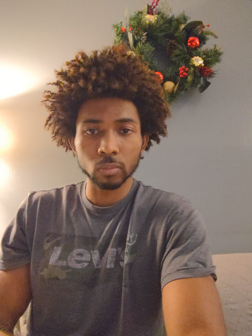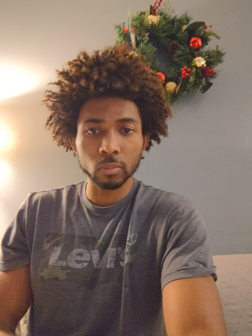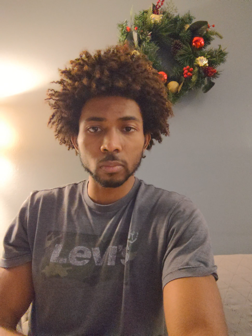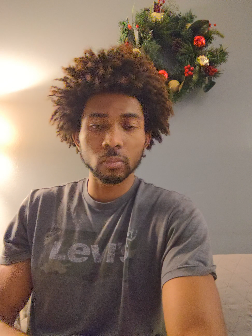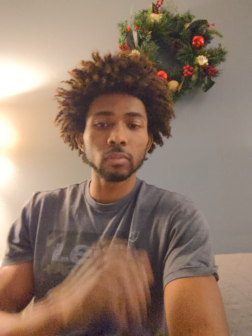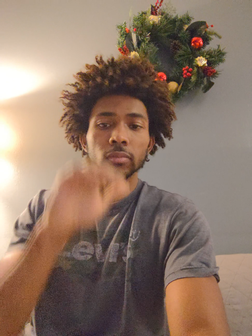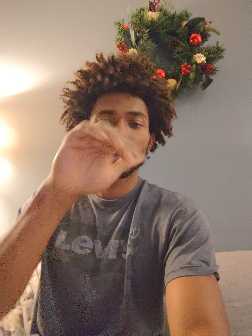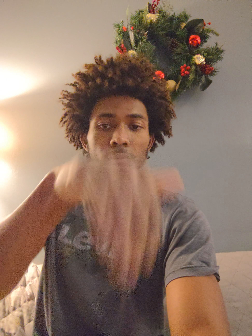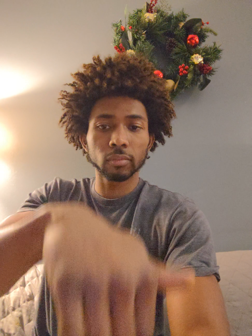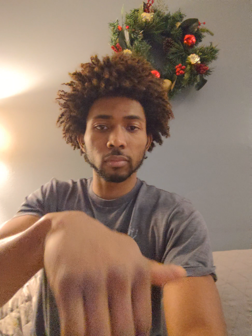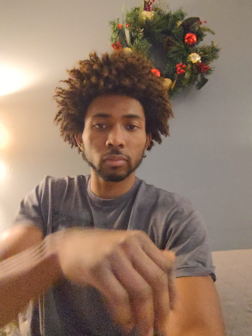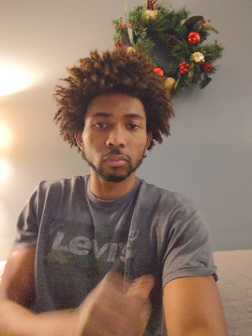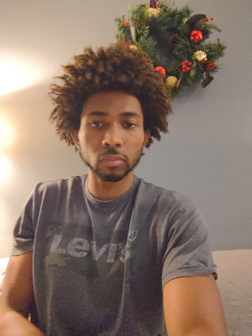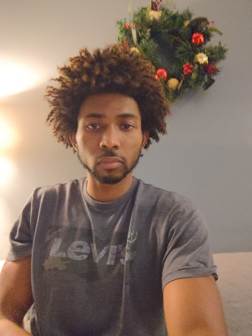night